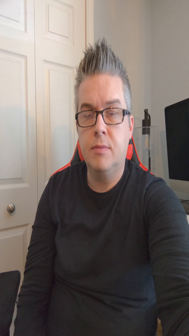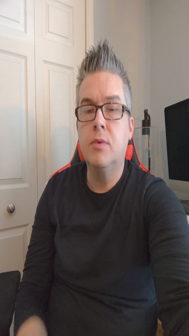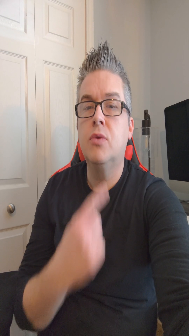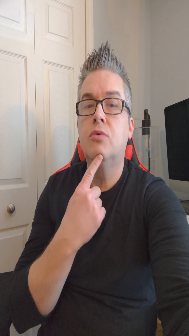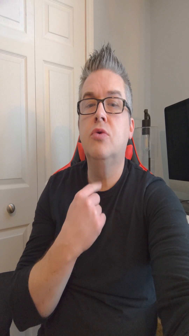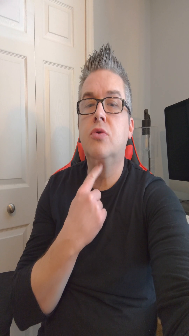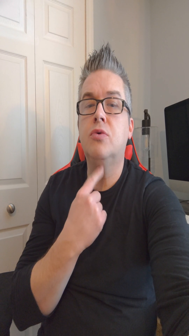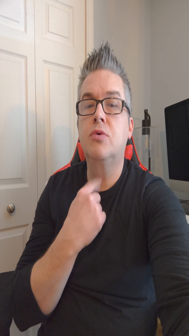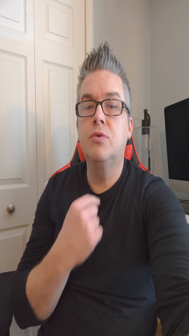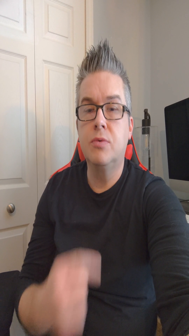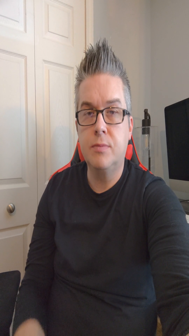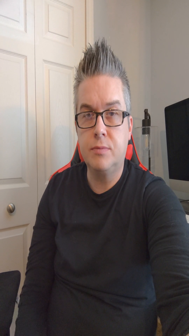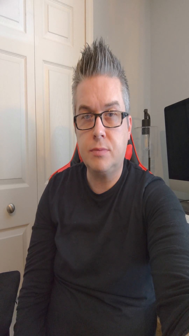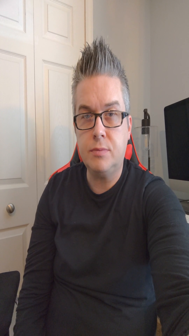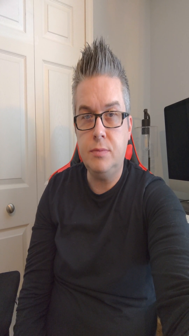thirsty